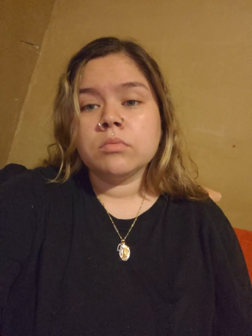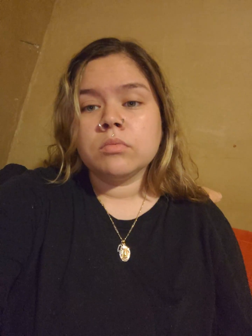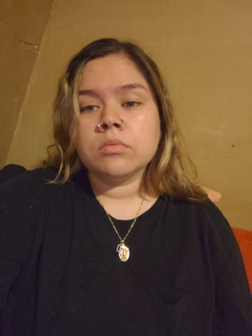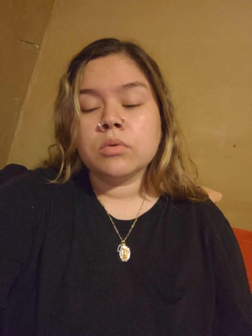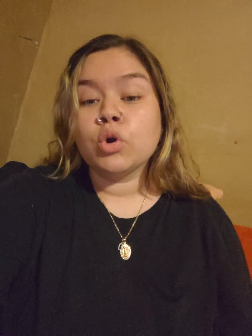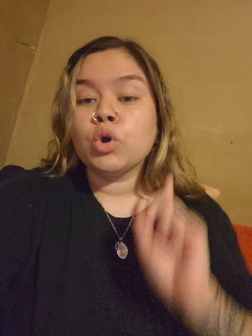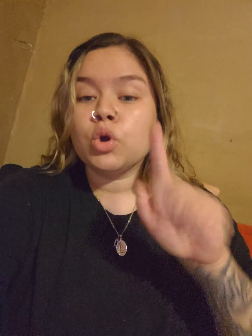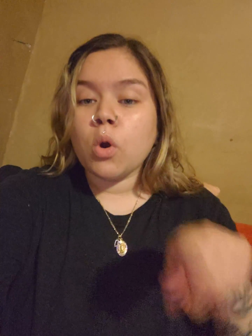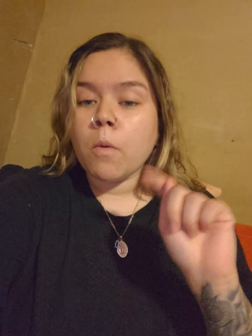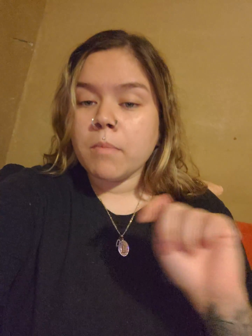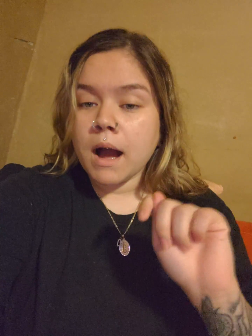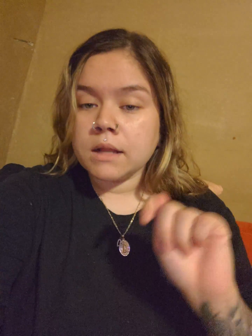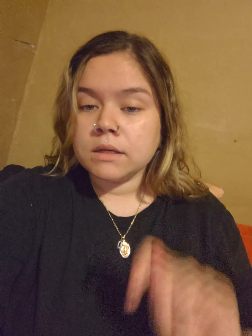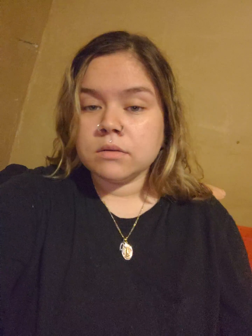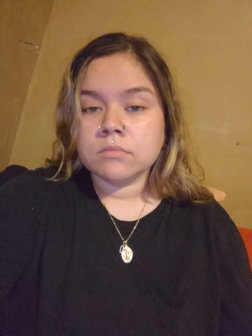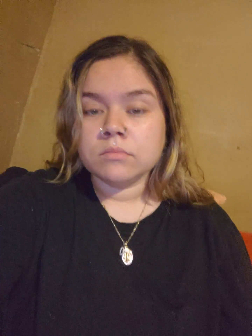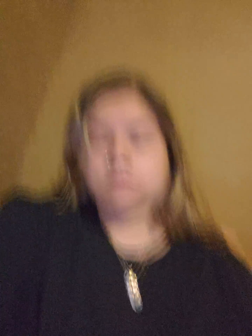go potty